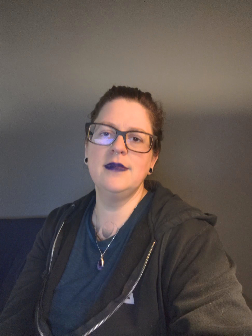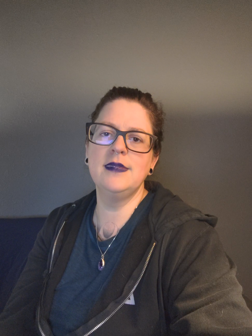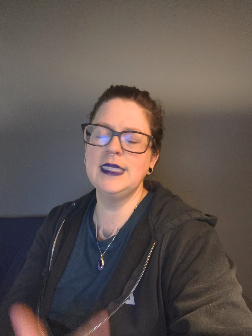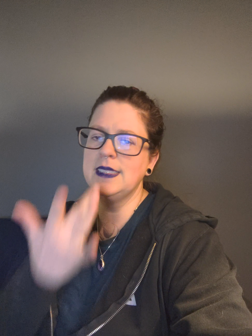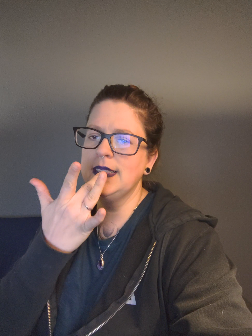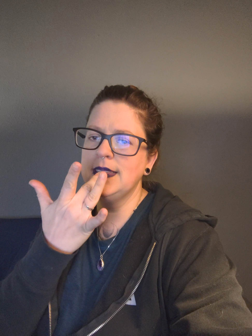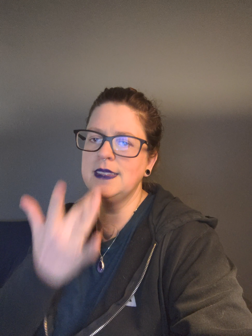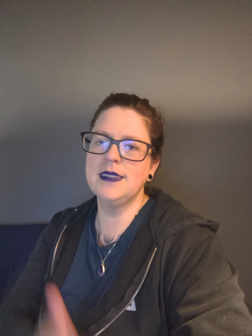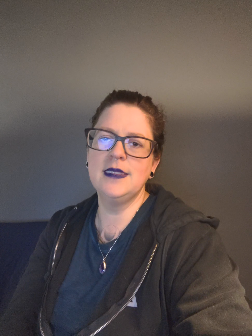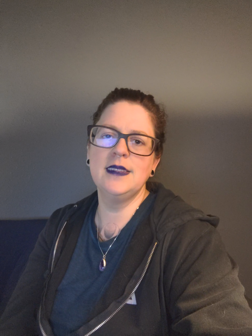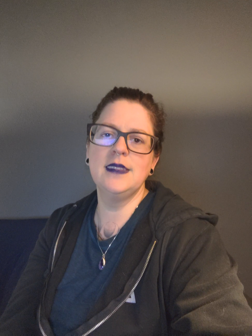taste